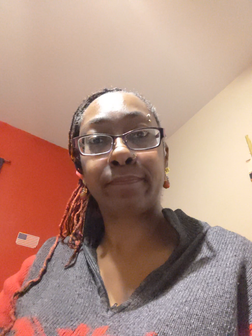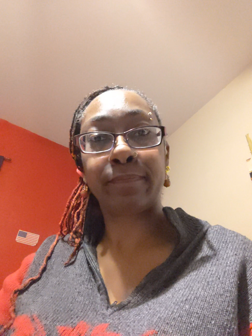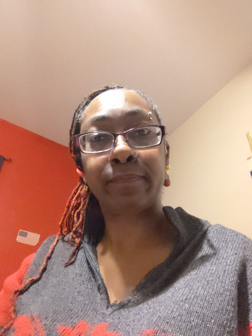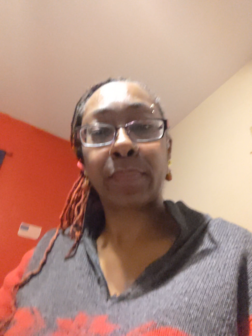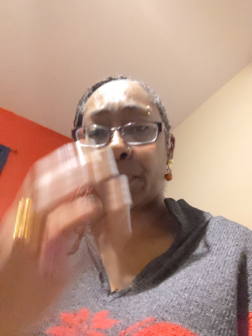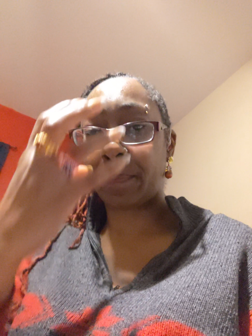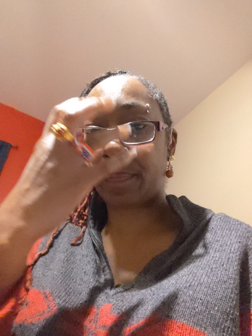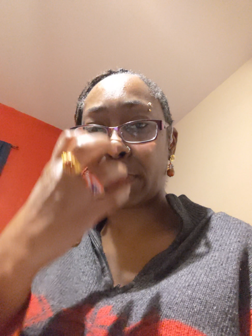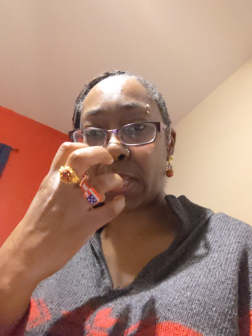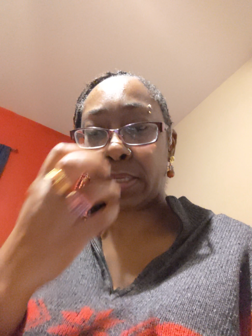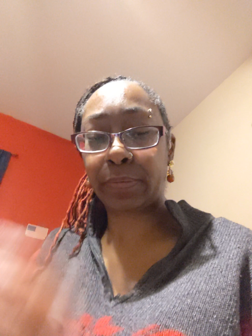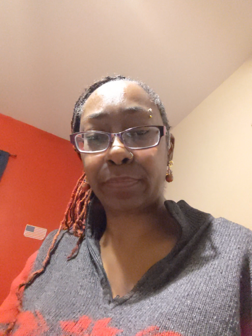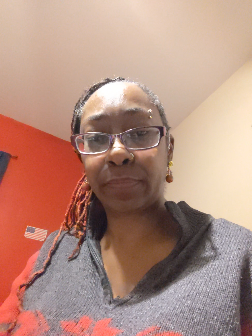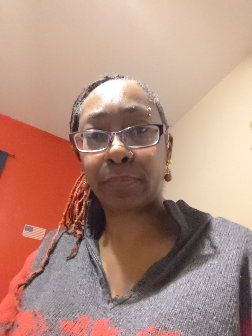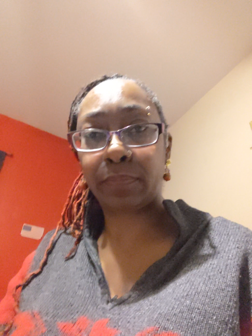mad